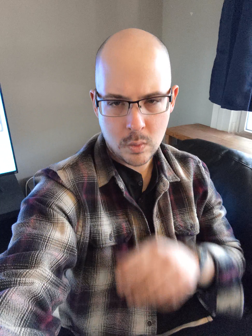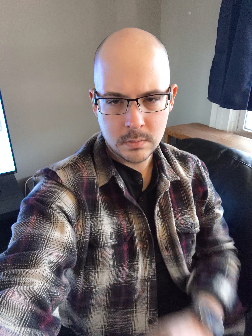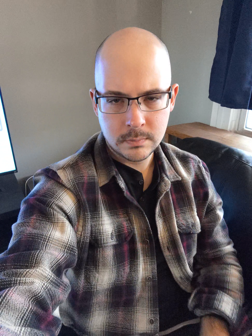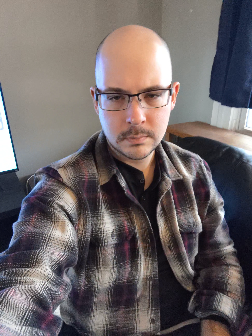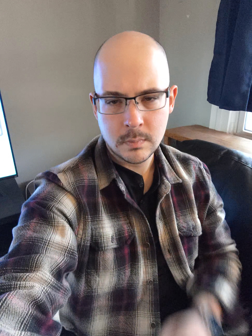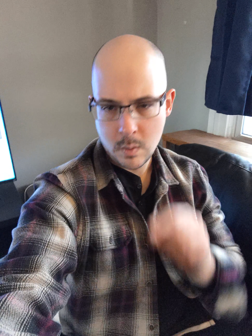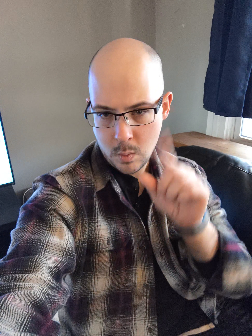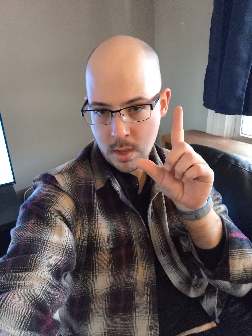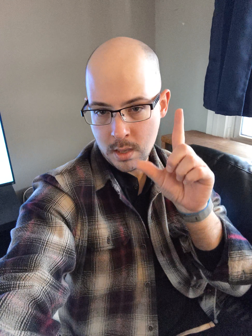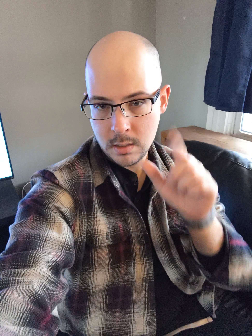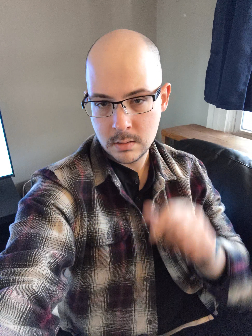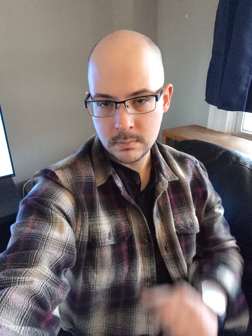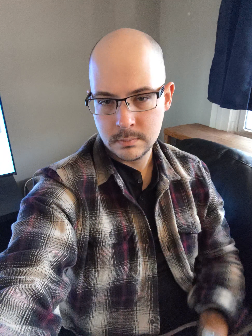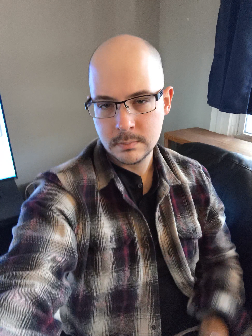awake